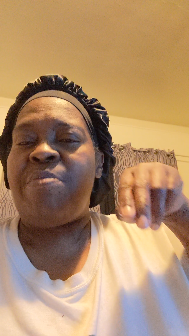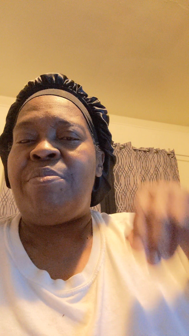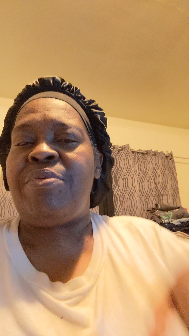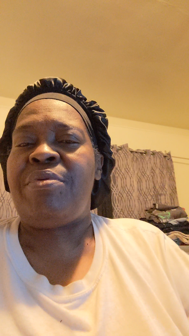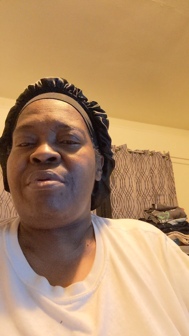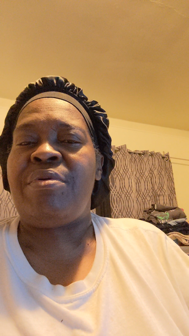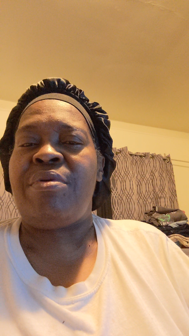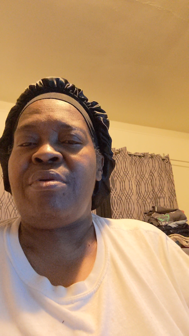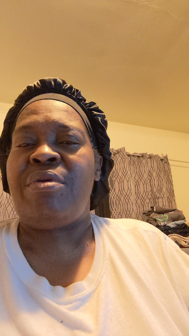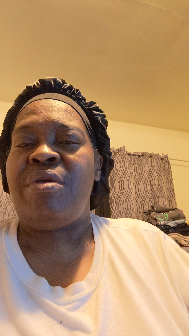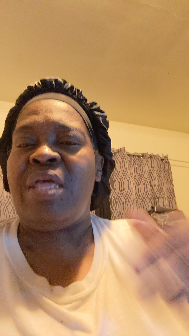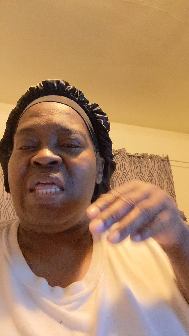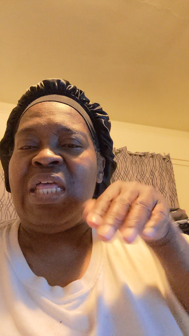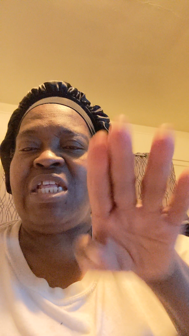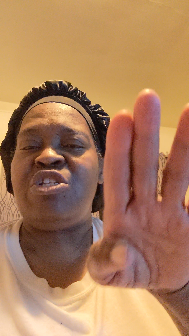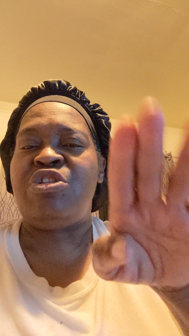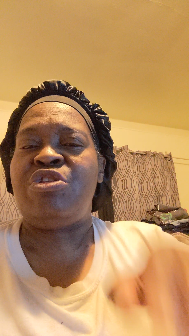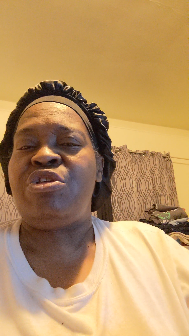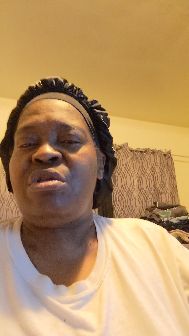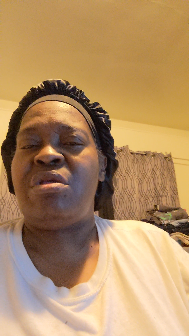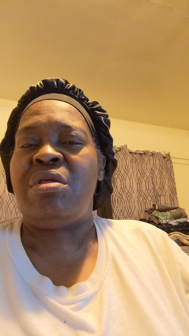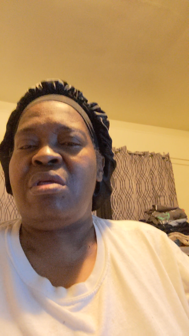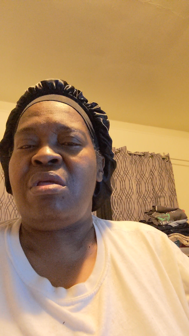enter